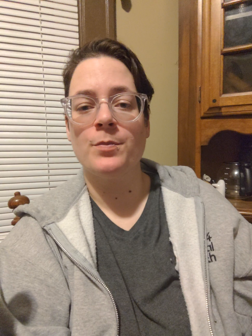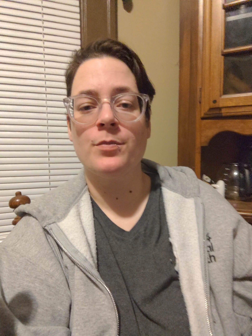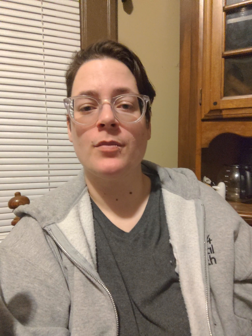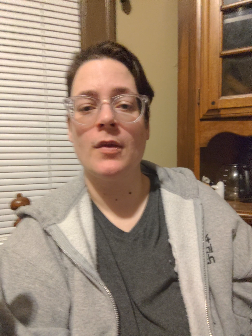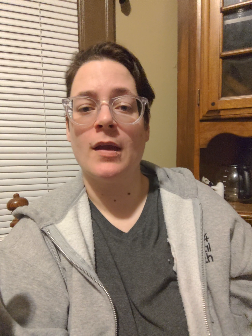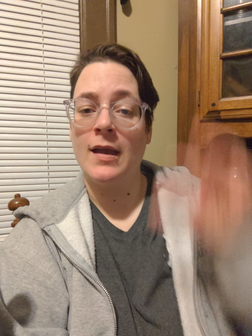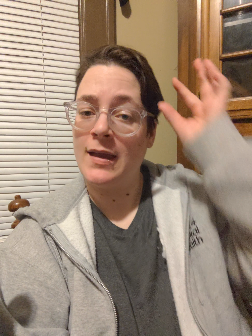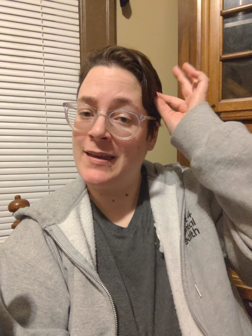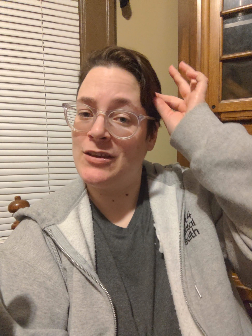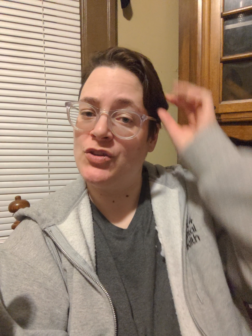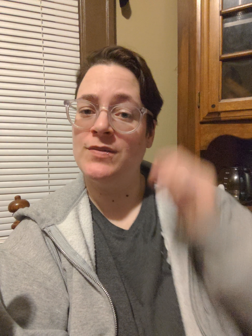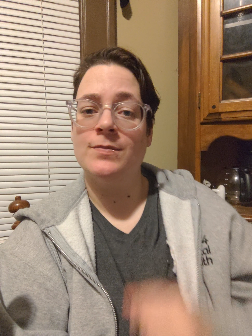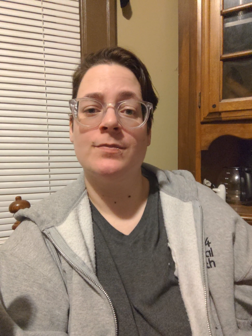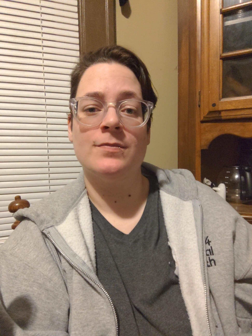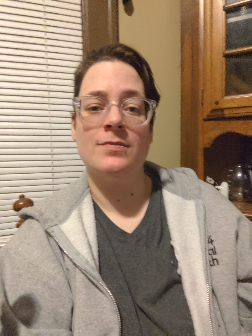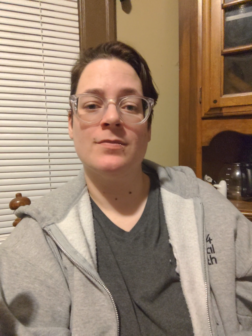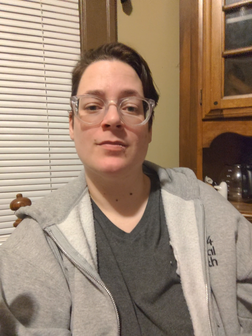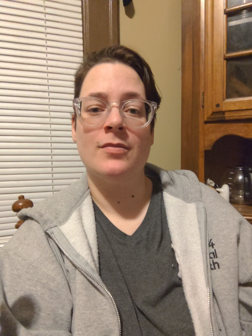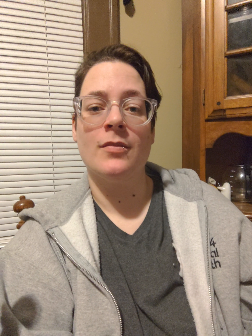hair